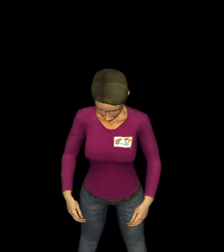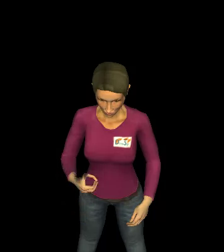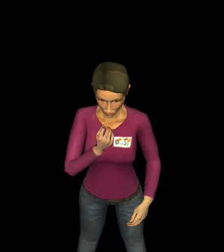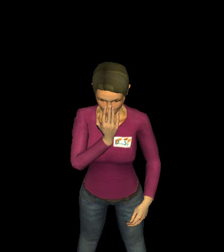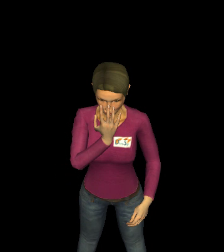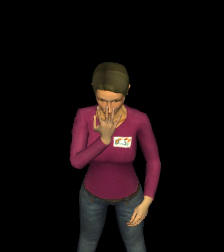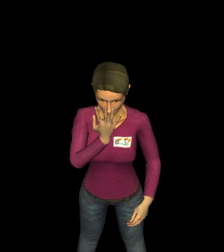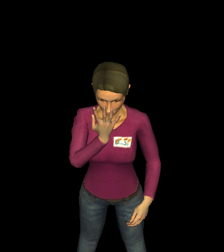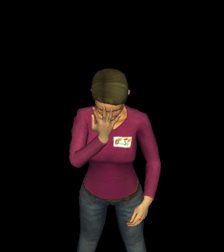أزهار